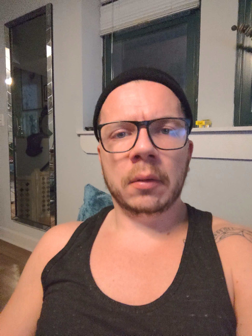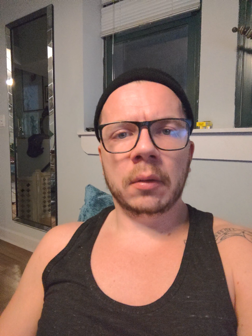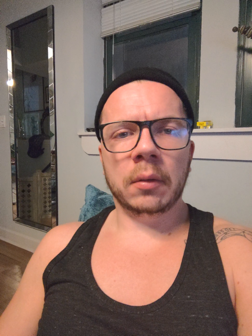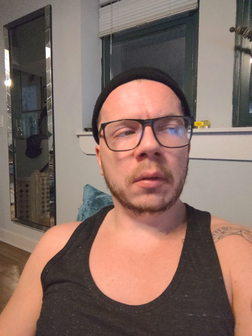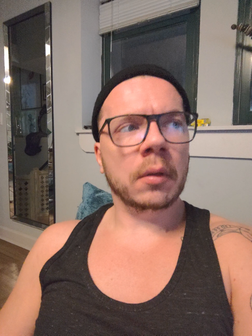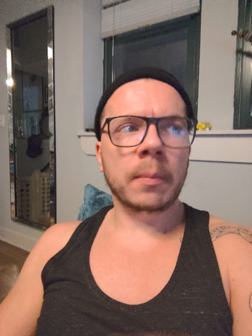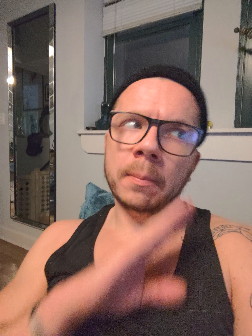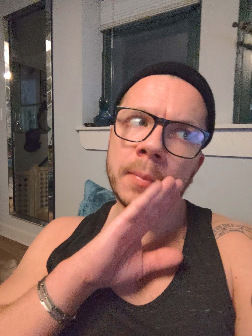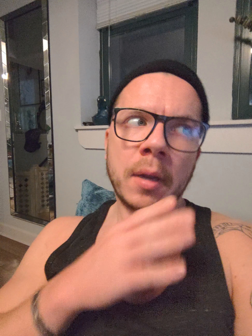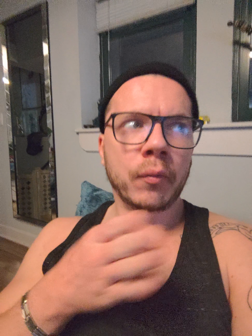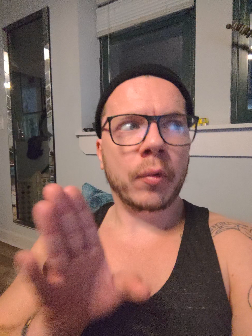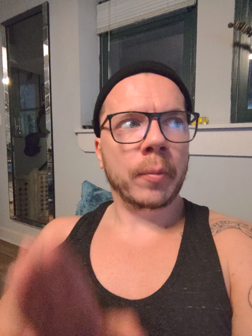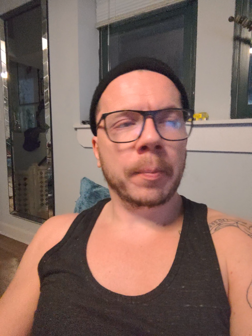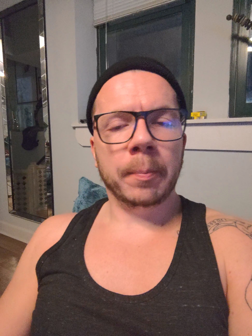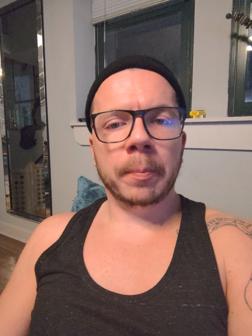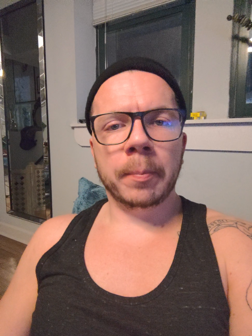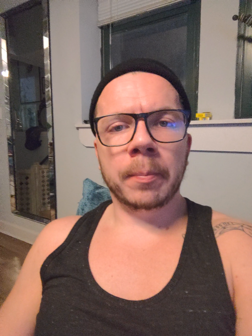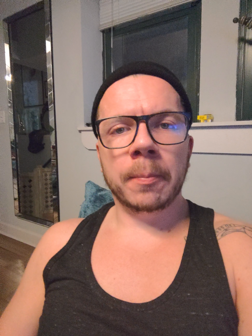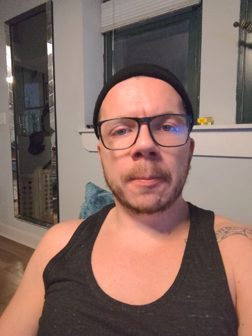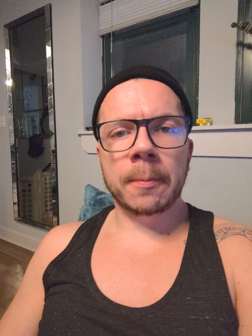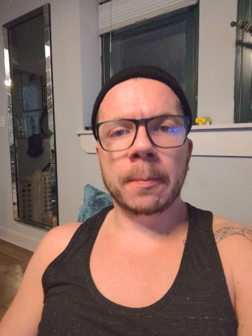bedroom